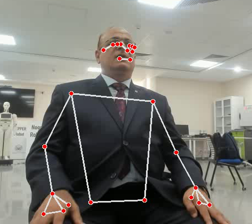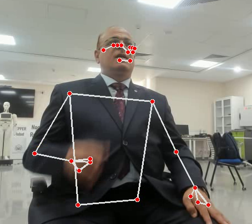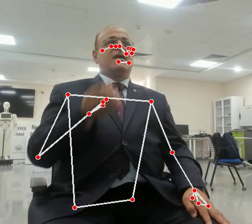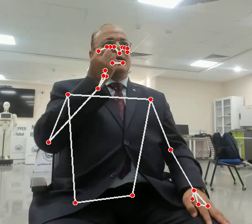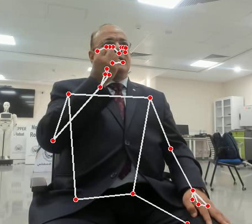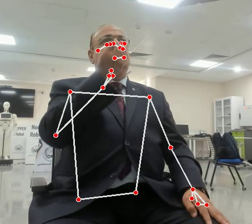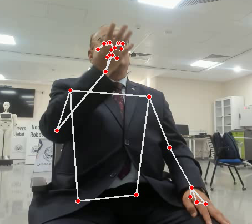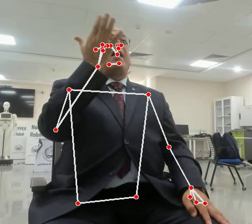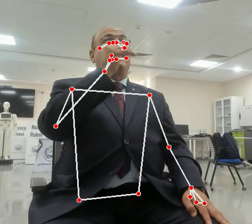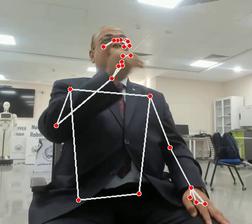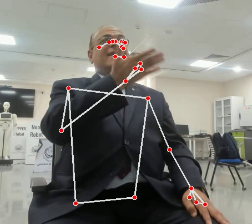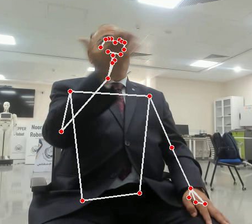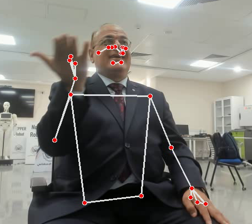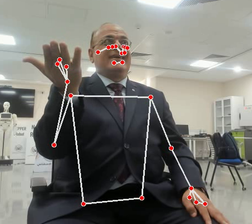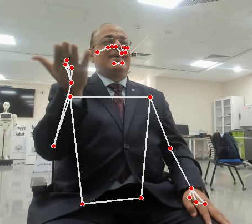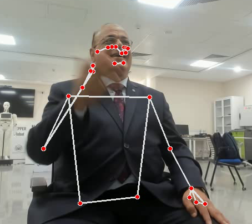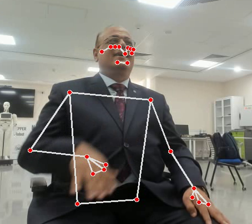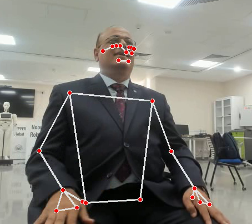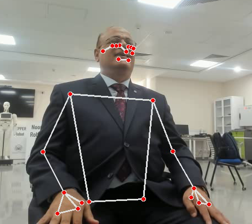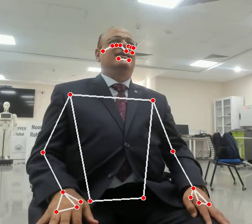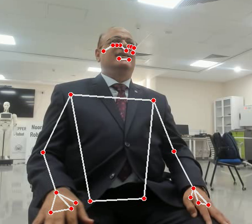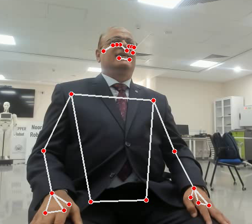sabhl elkheer